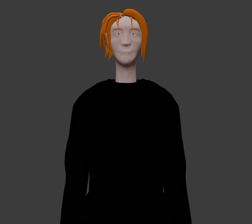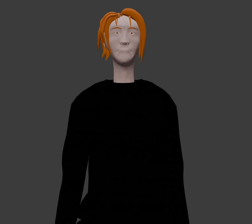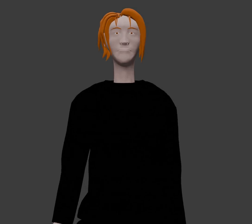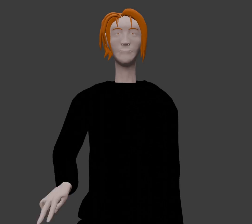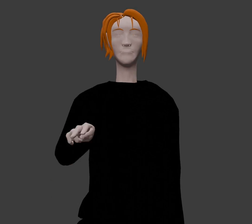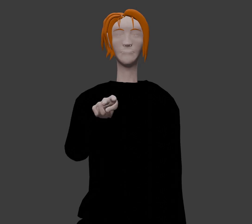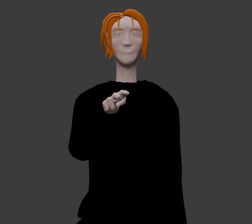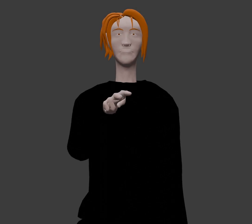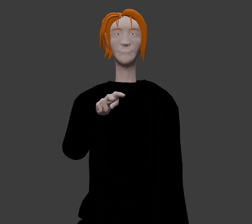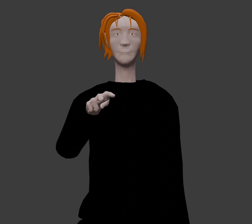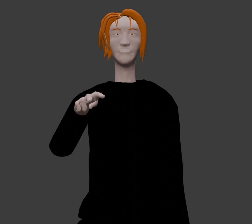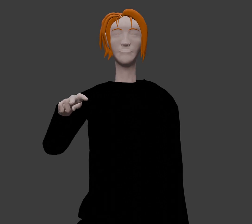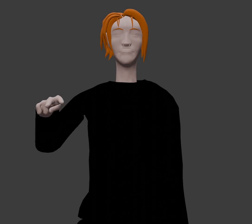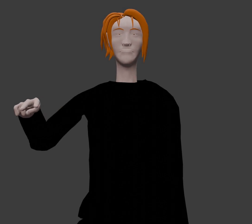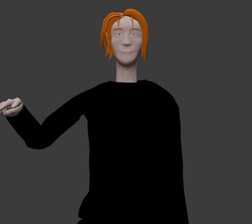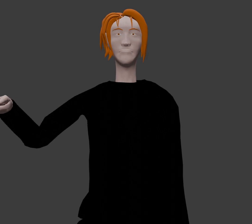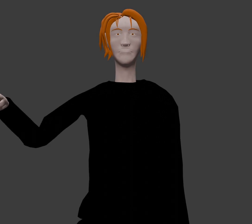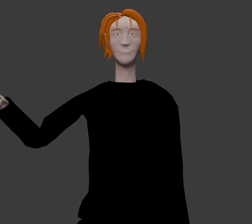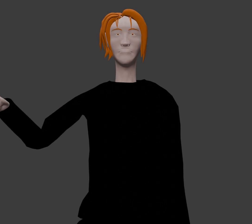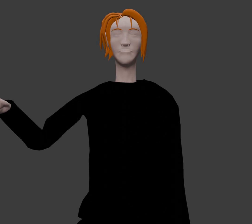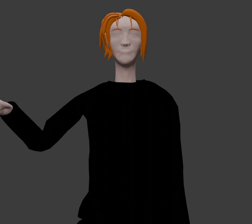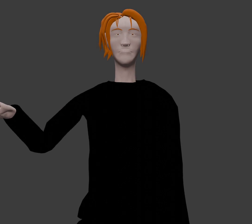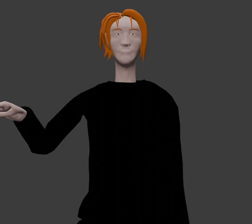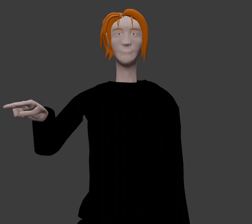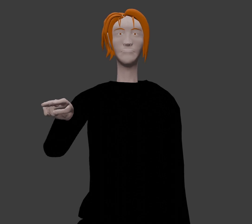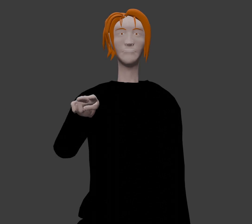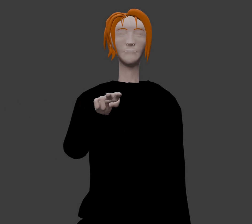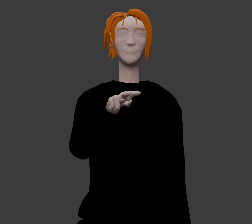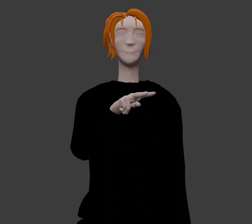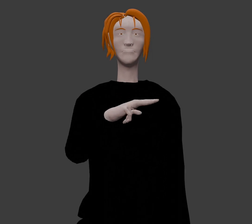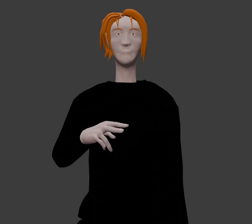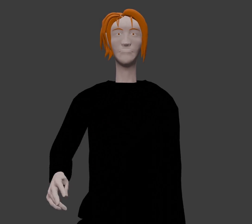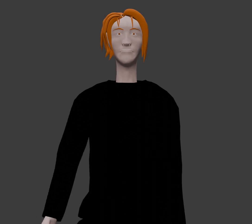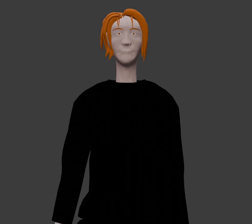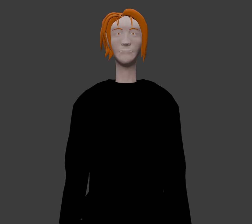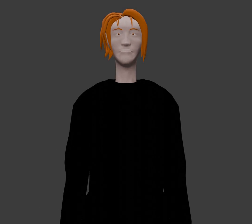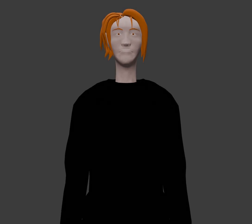Balcony